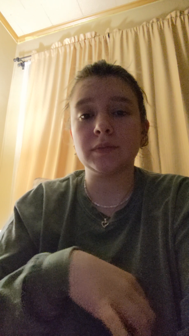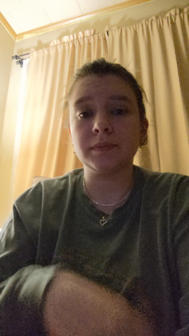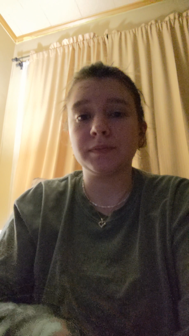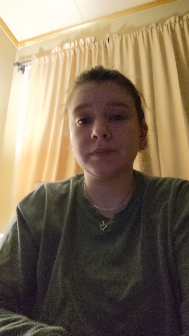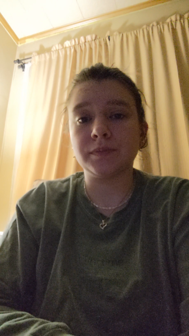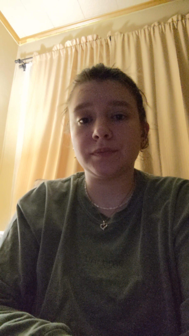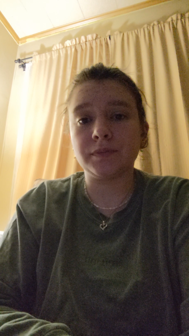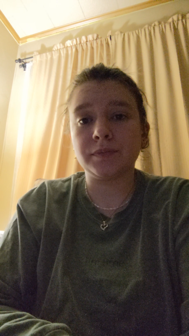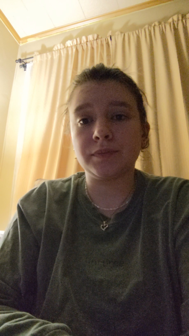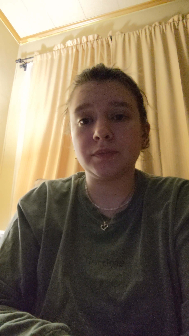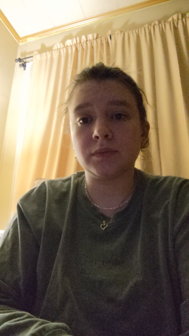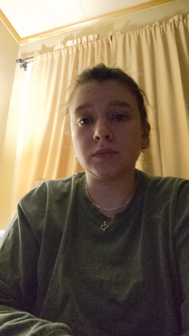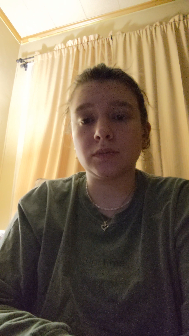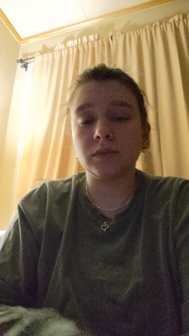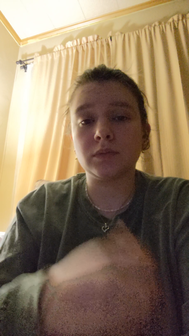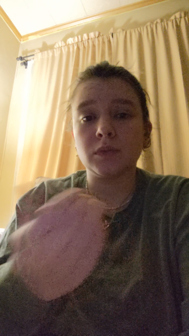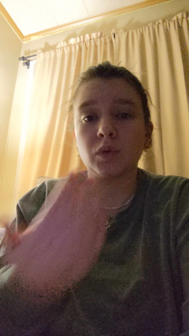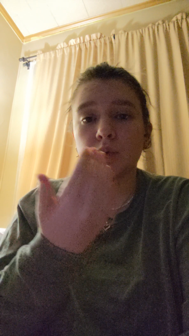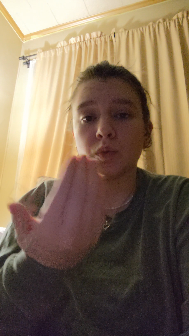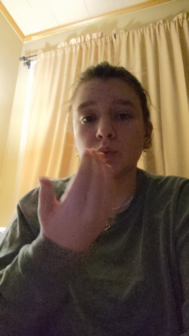new